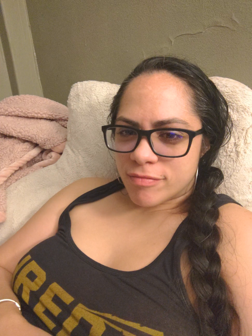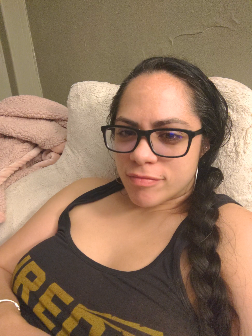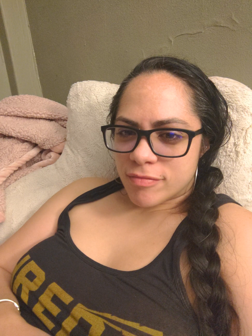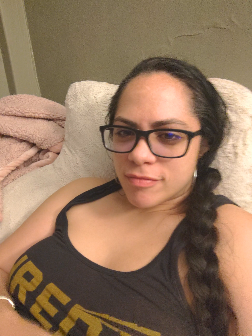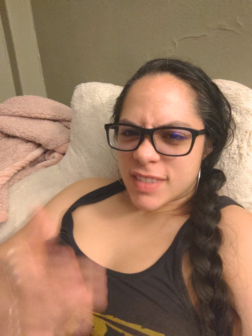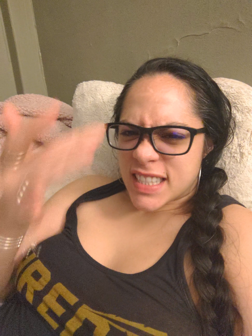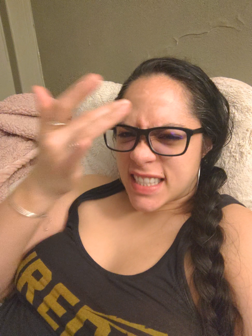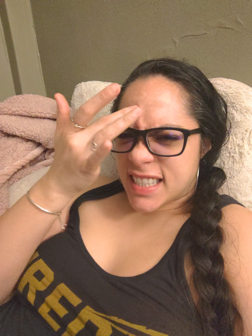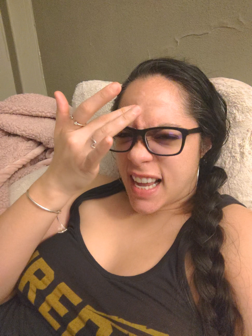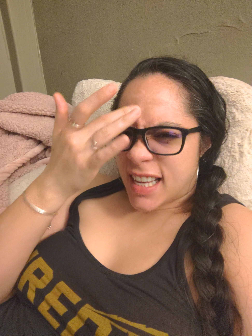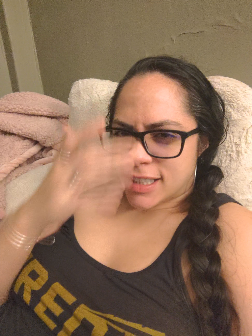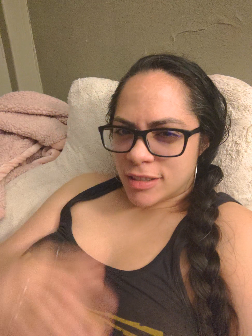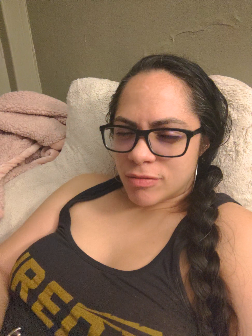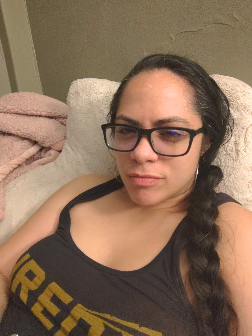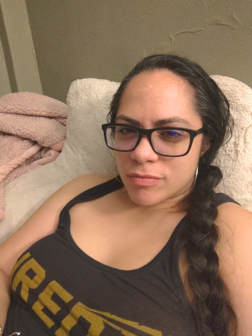sick